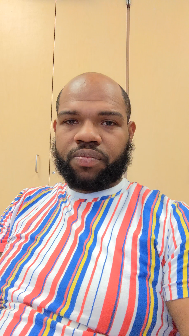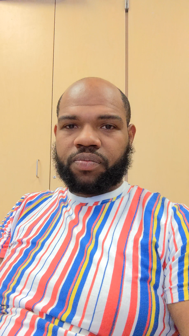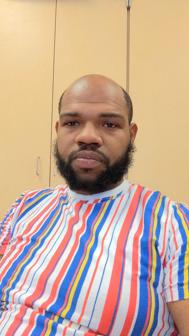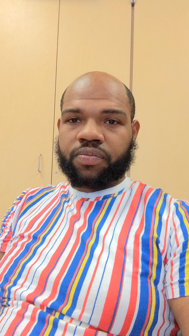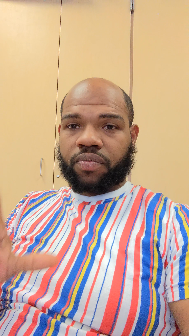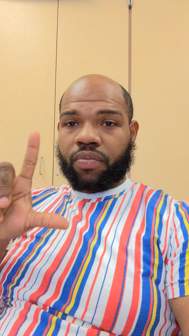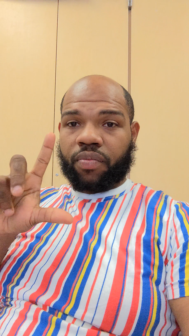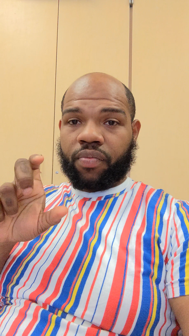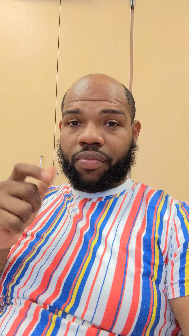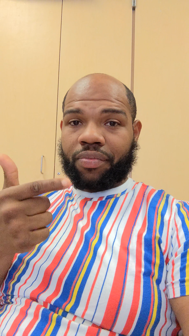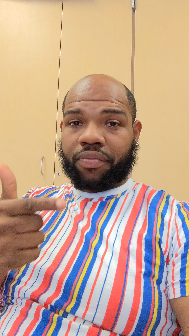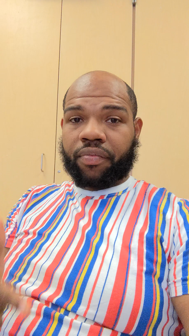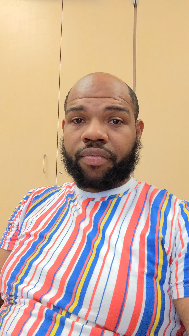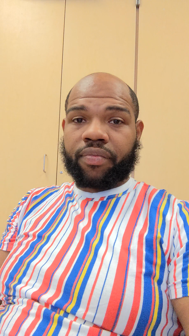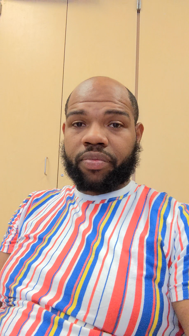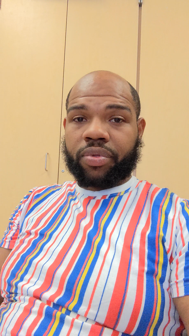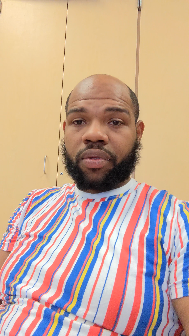leg